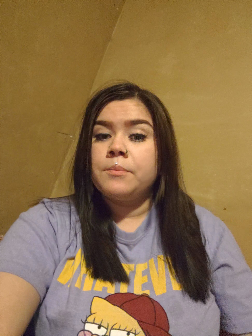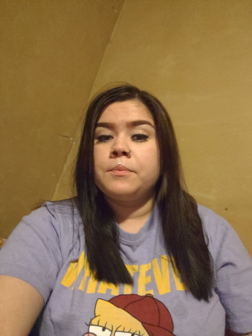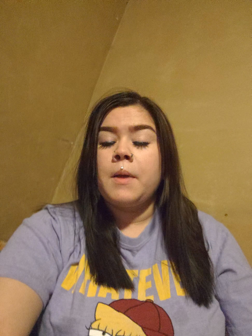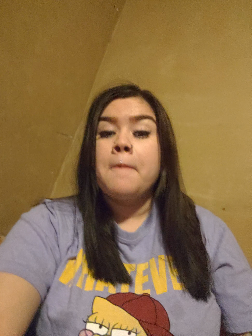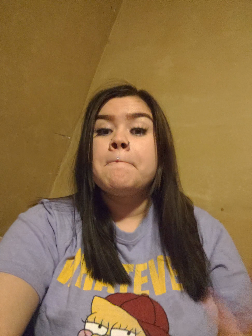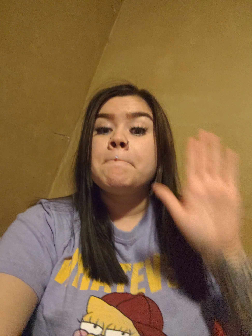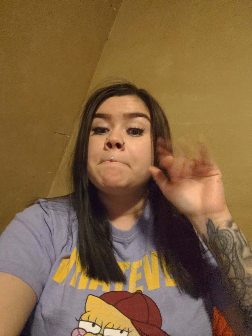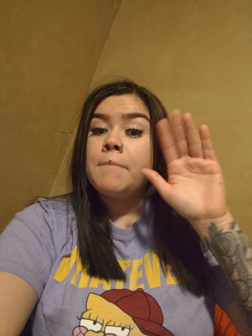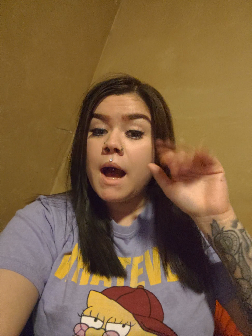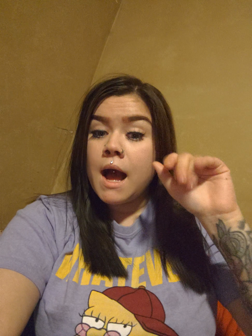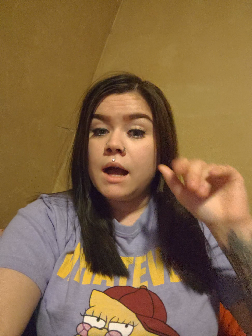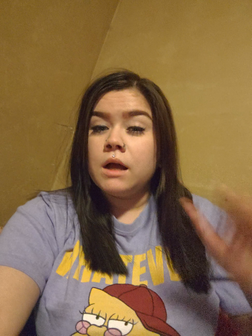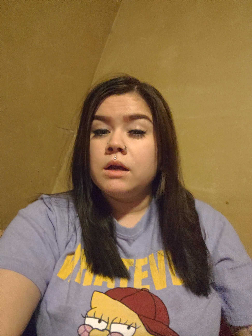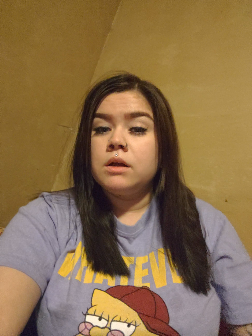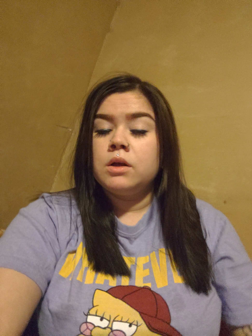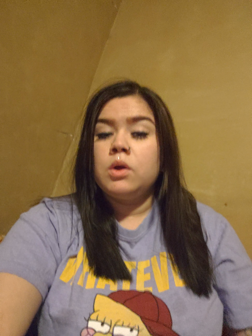bye